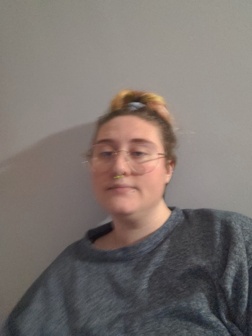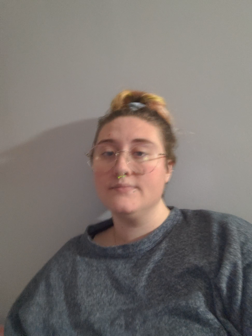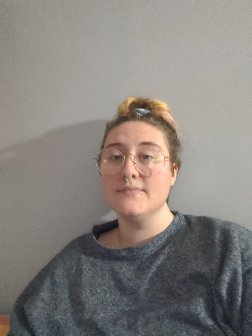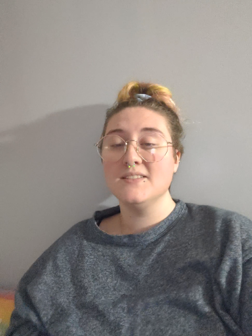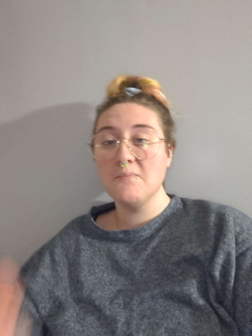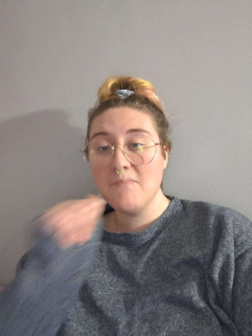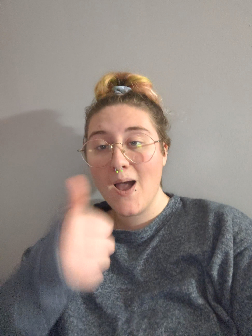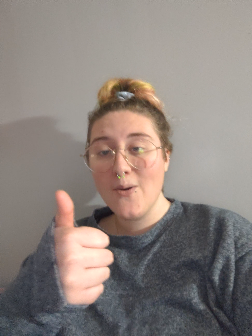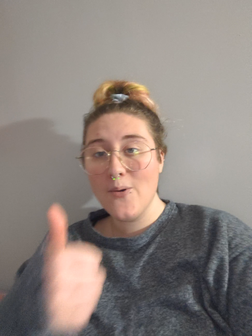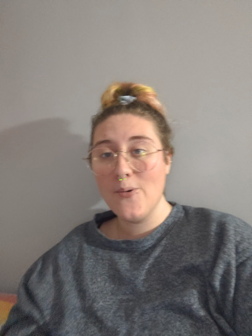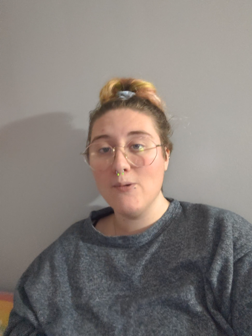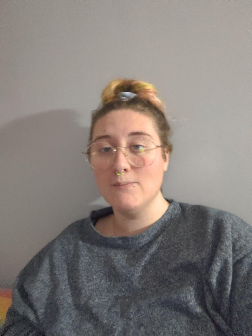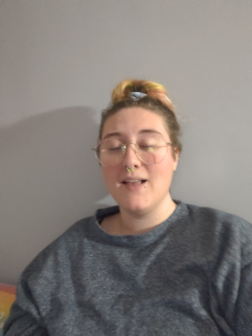tomorrow